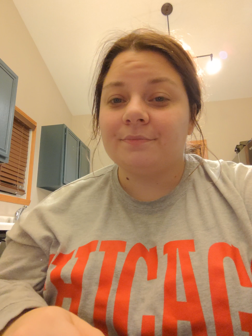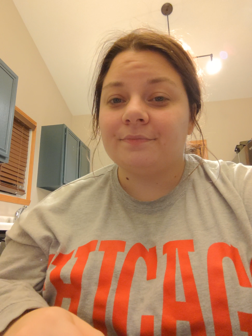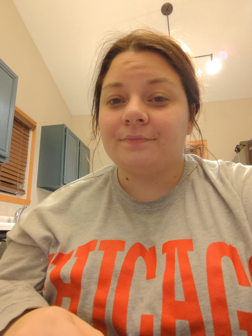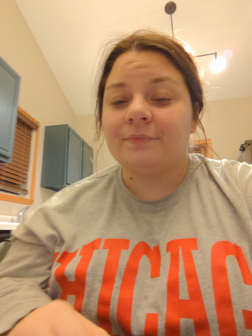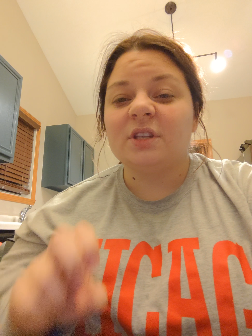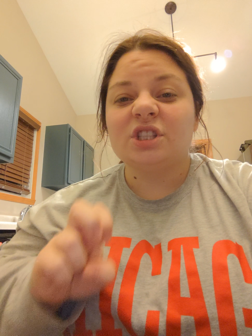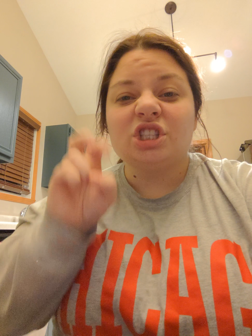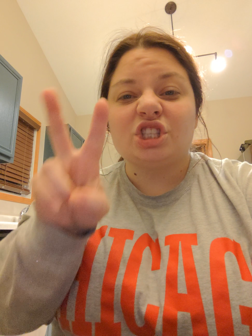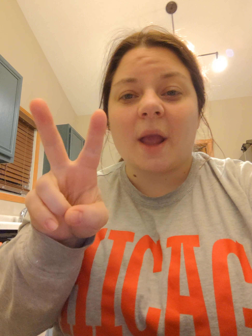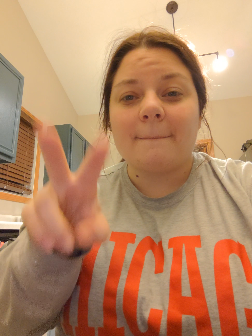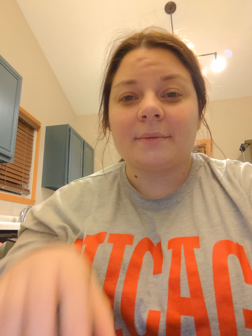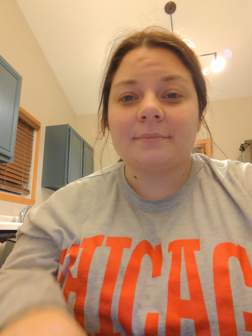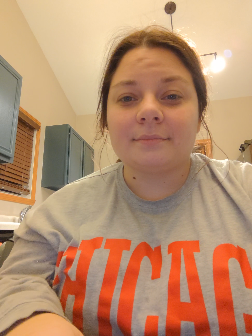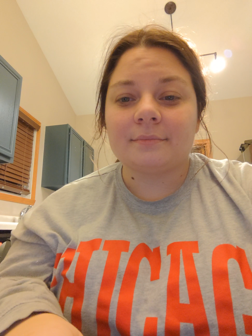jump